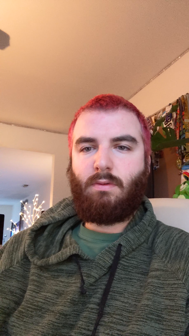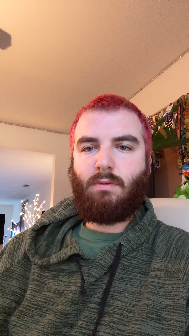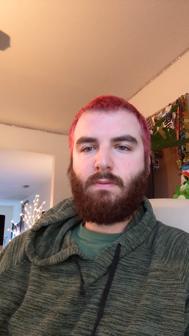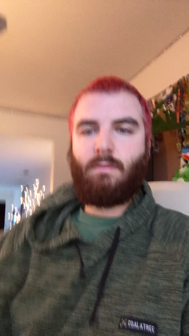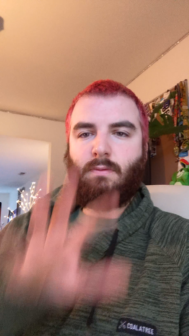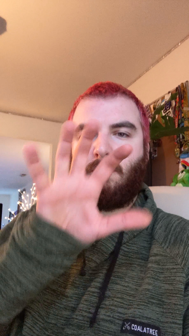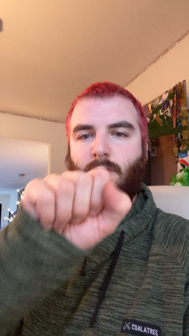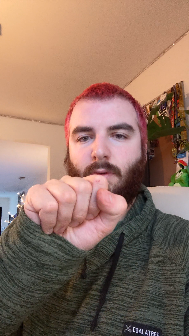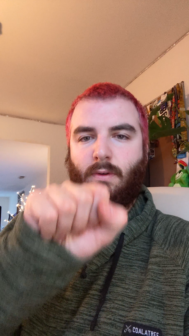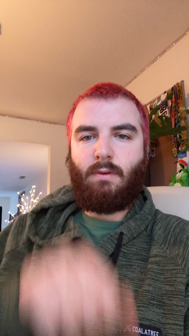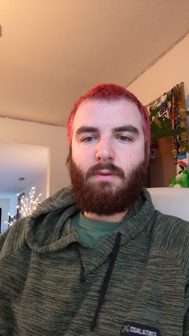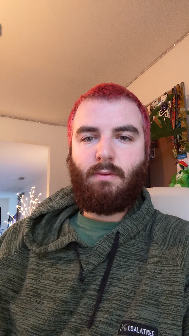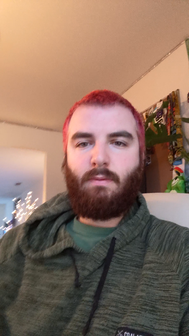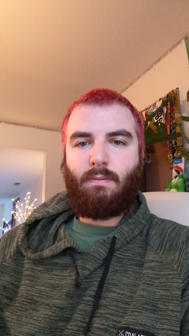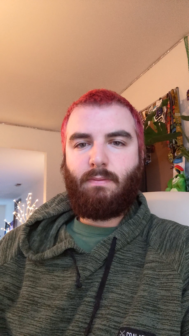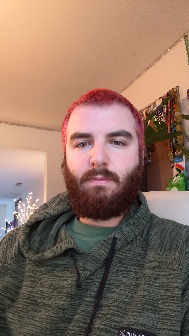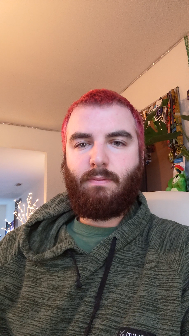catch